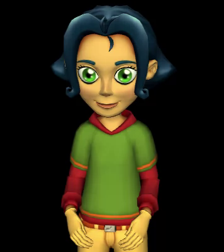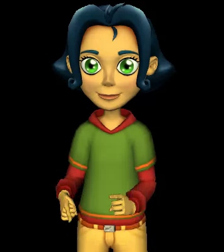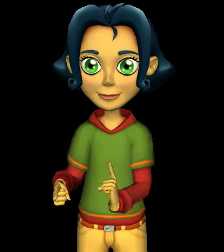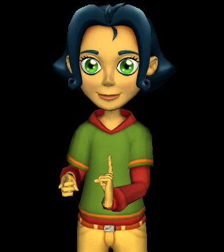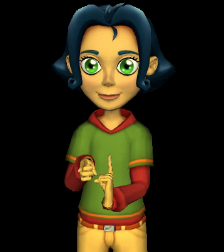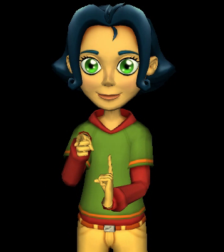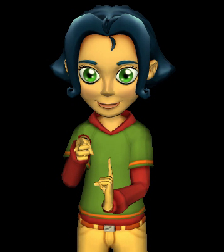أساسي